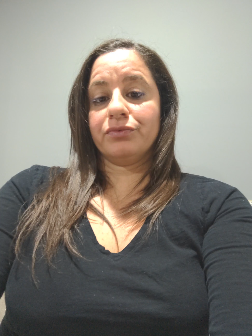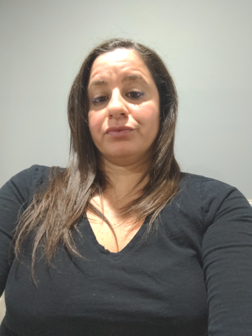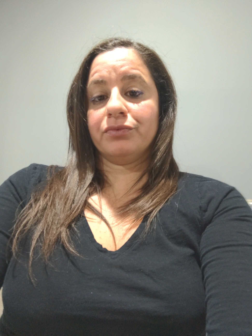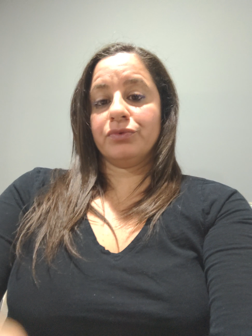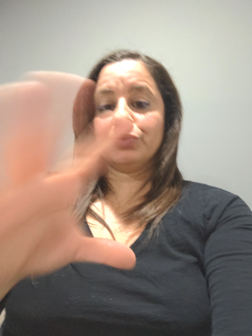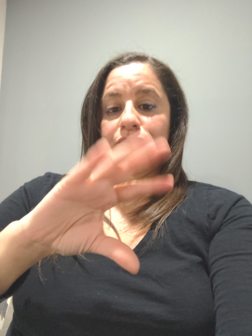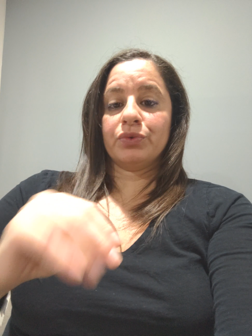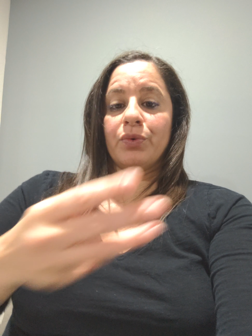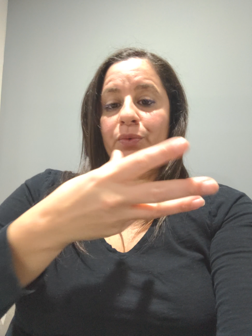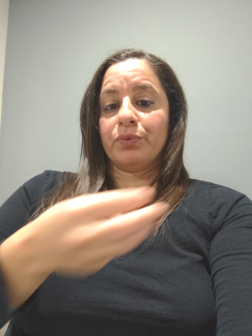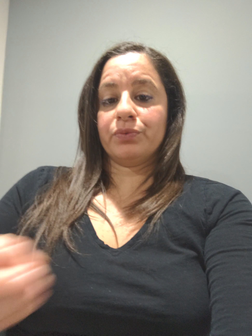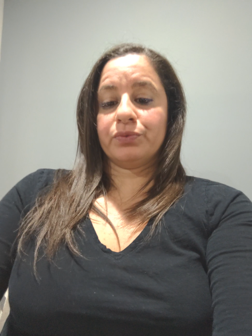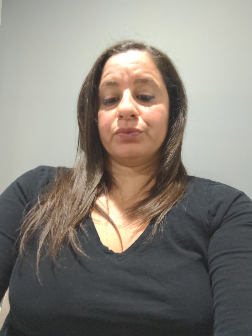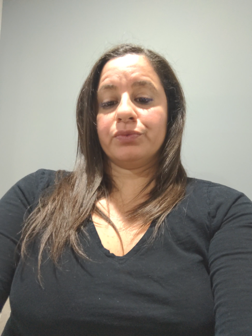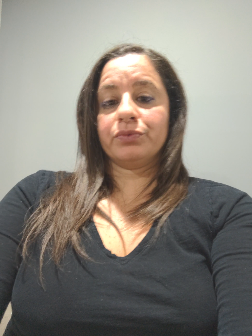story